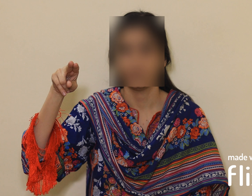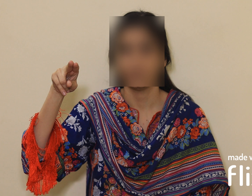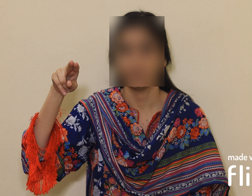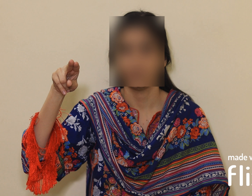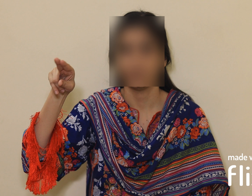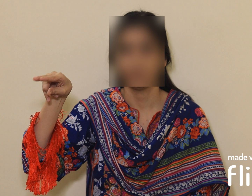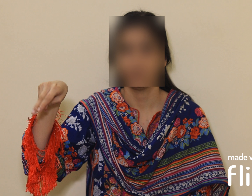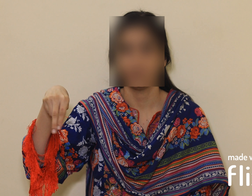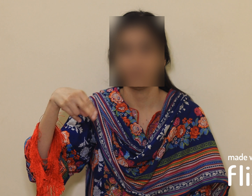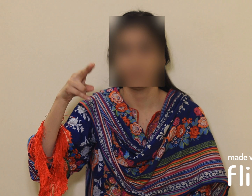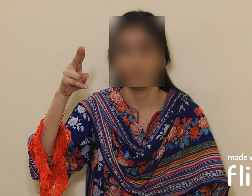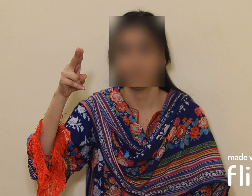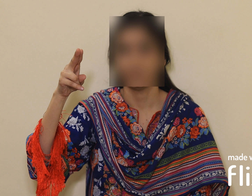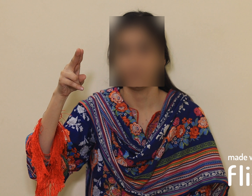ہ